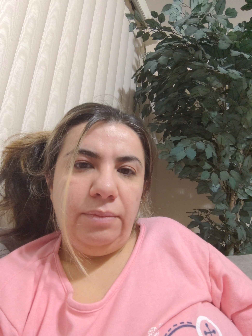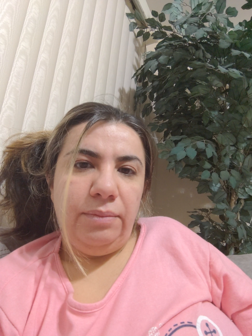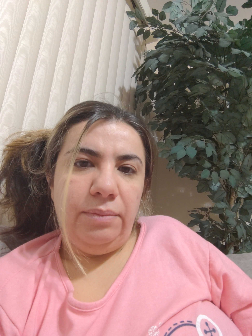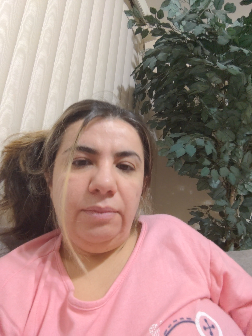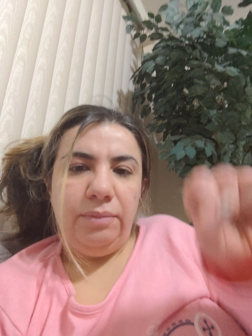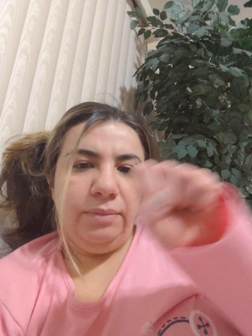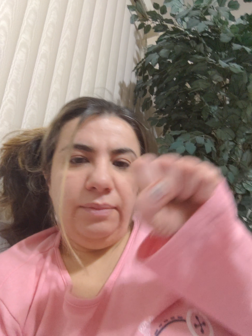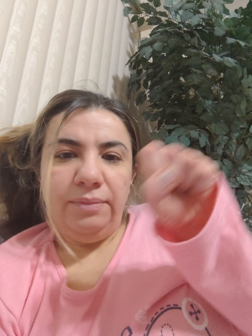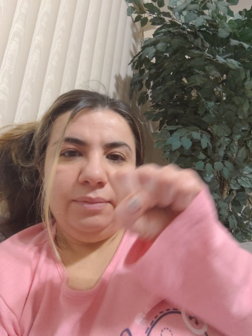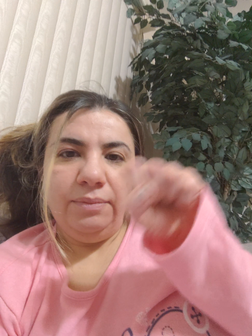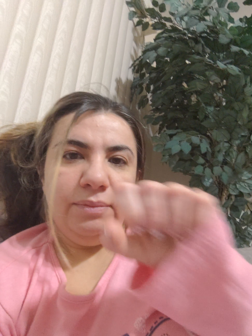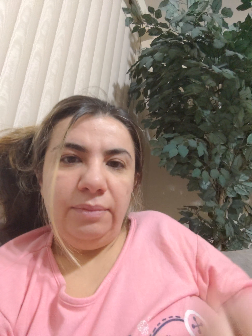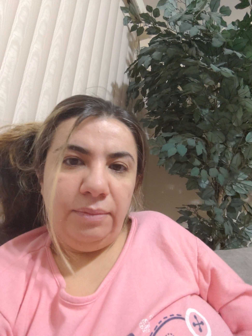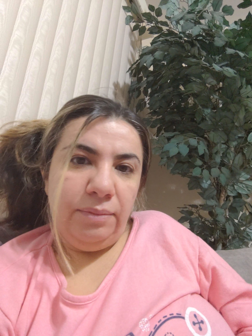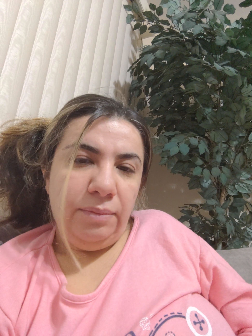shoe